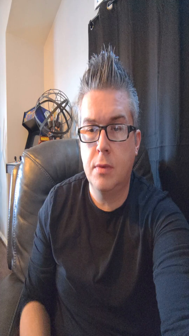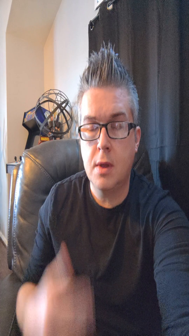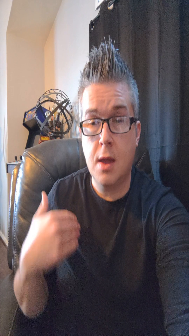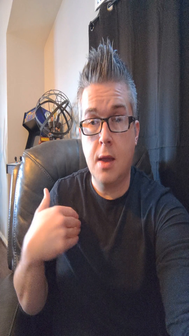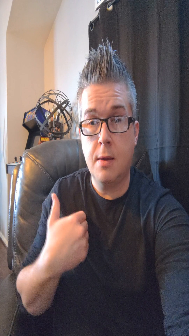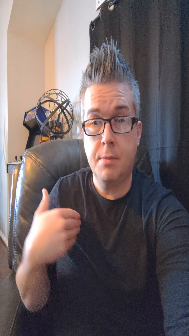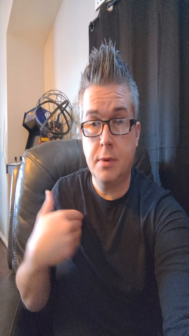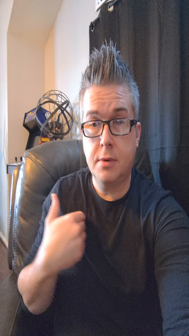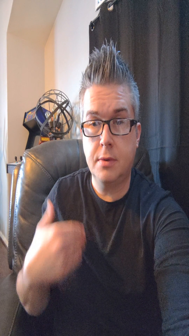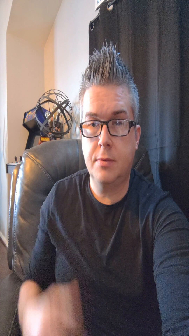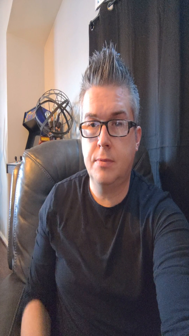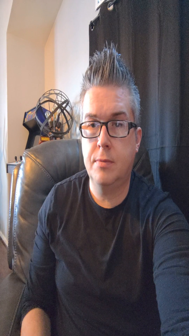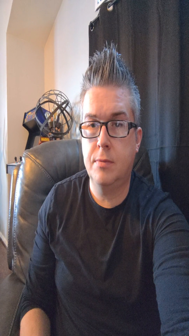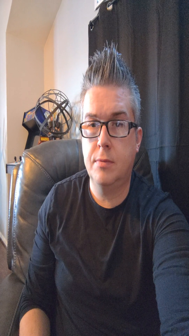animal